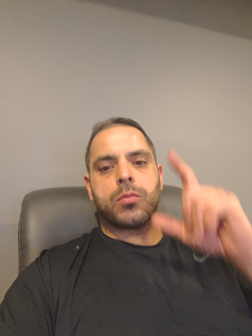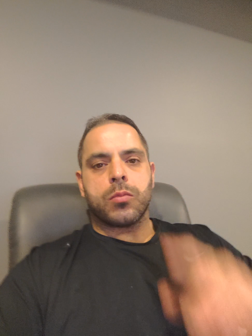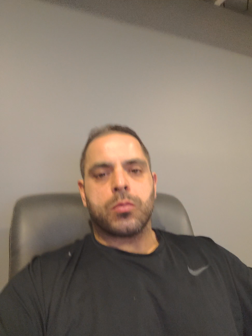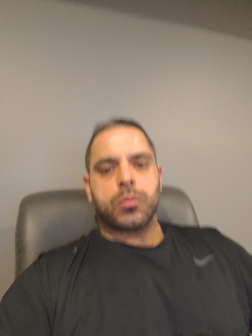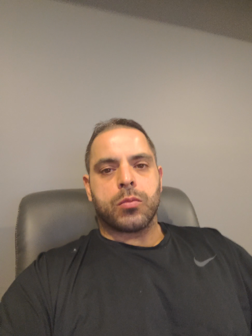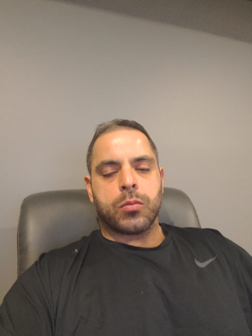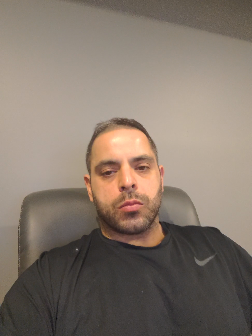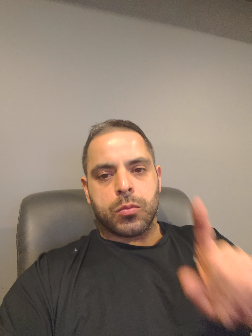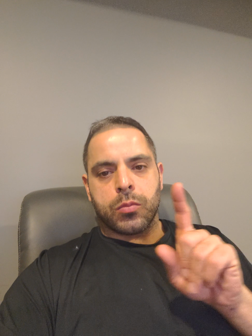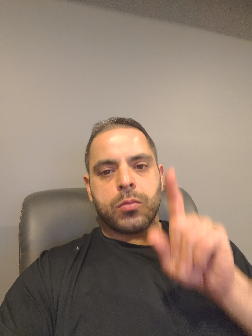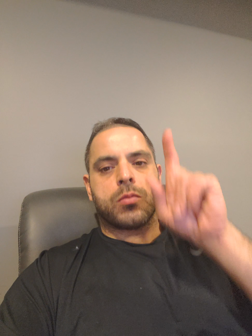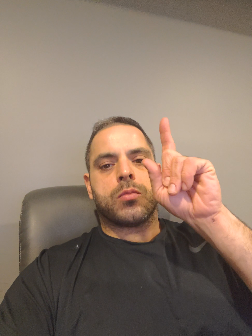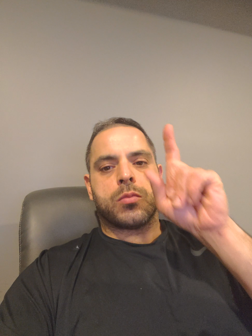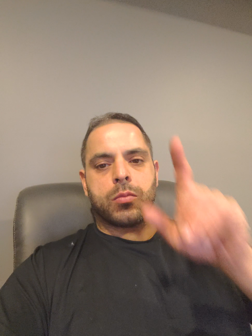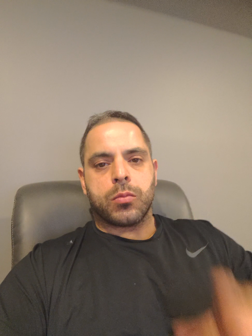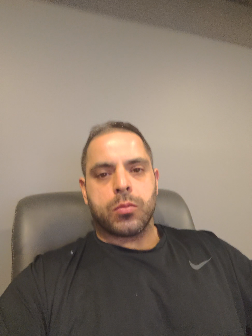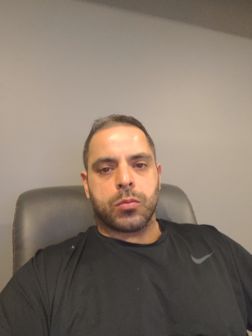up